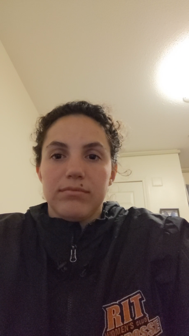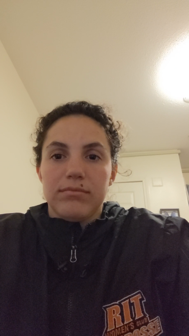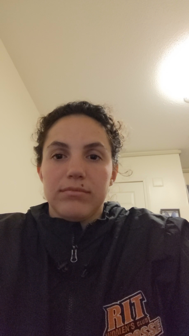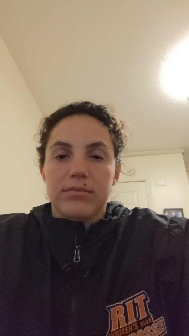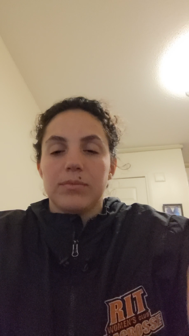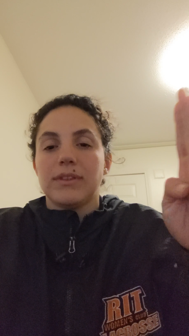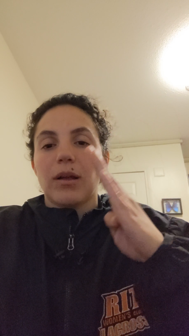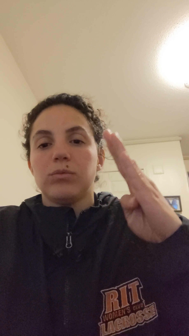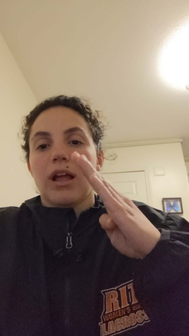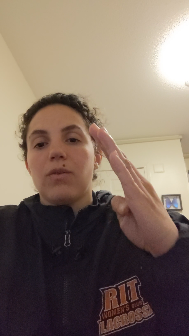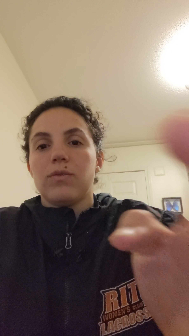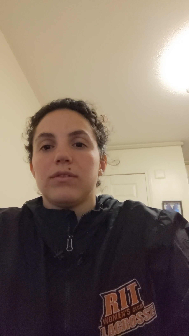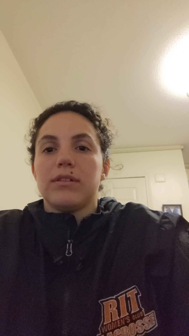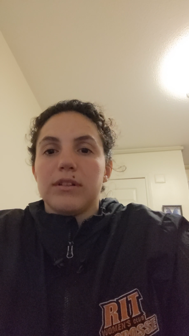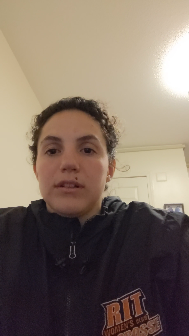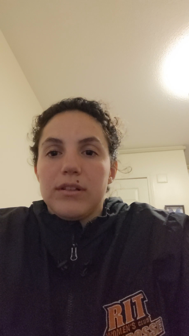downtown